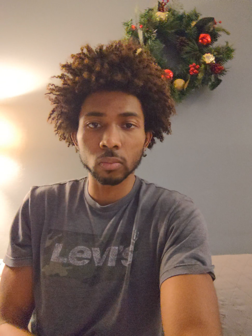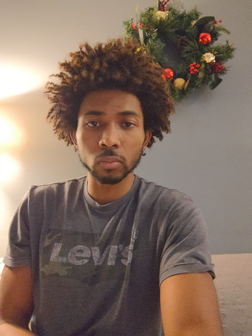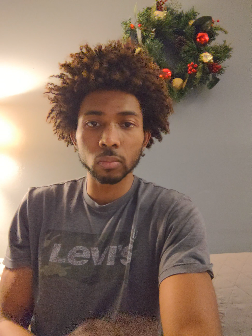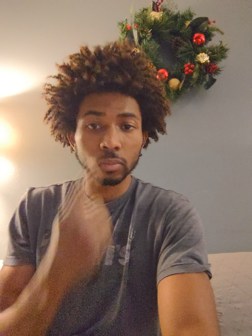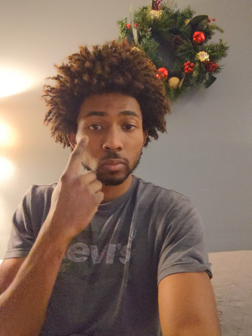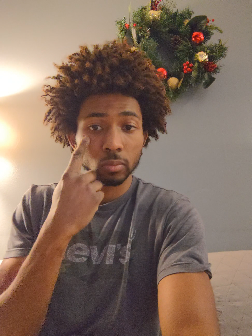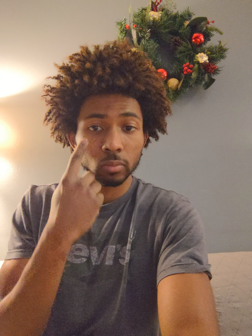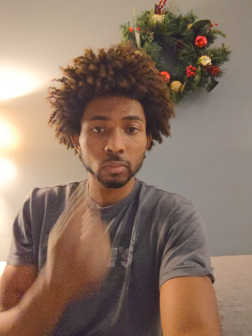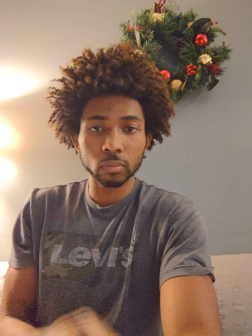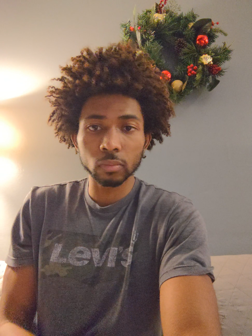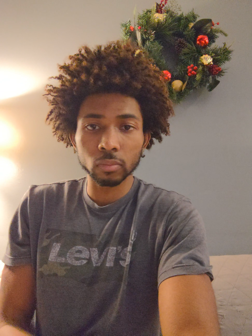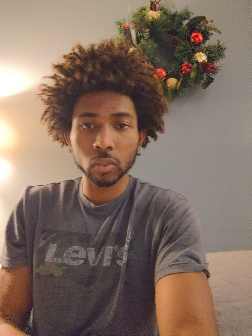eye